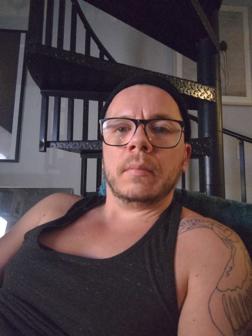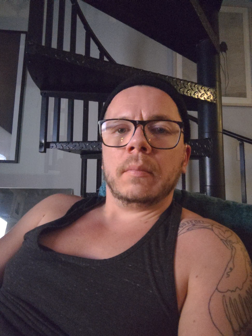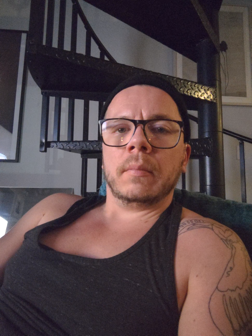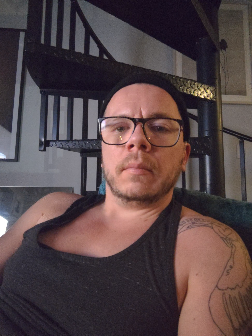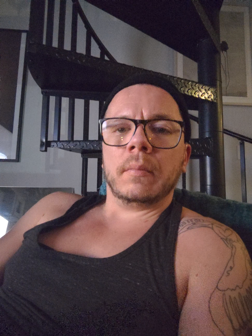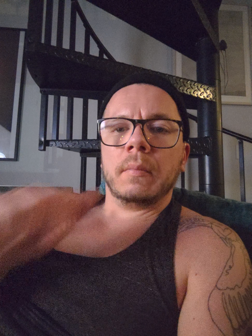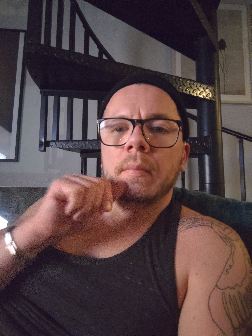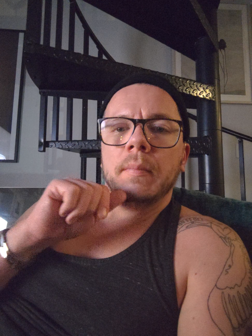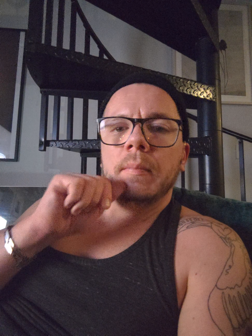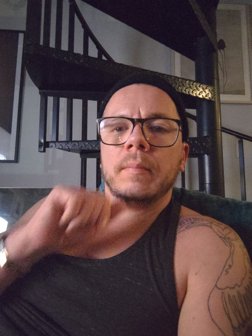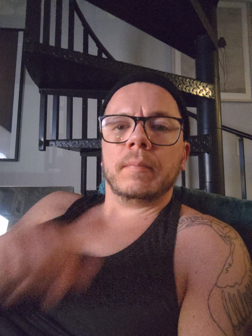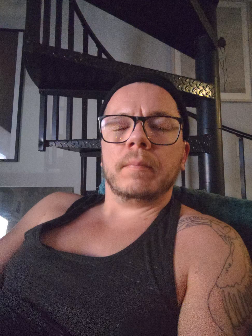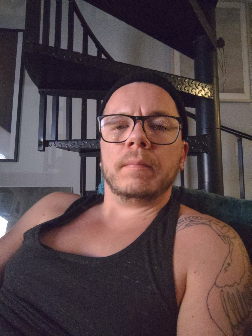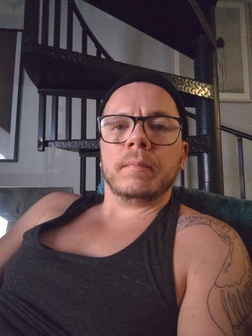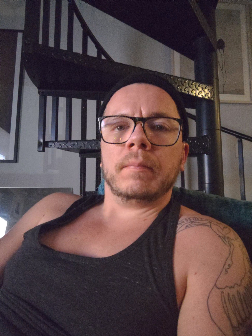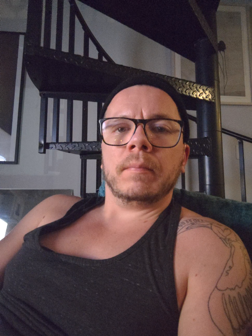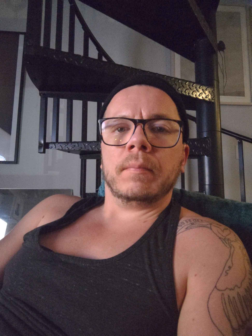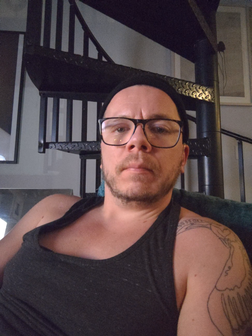aunt